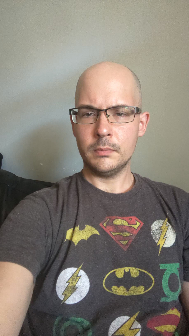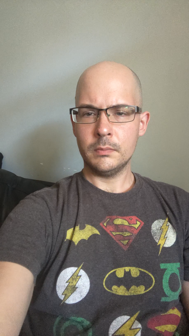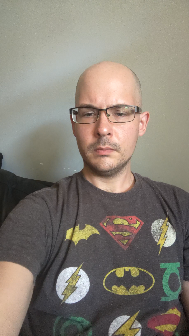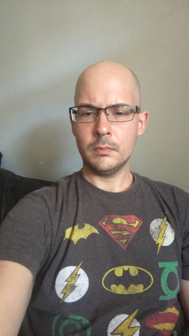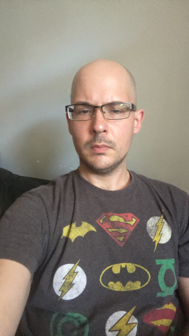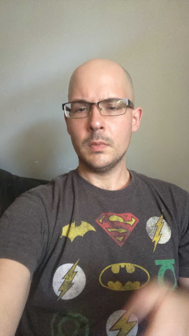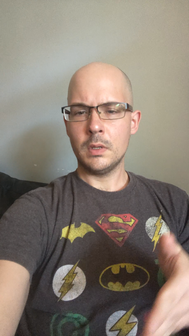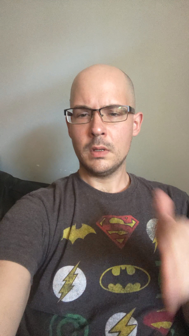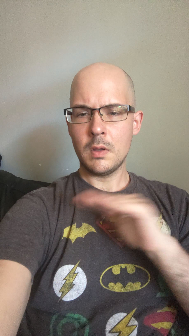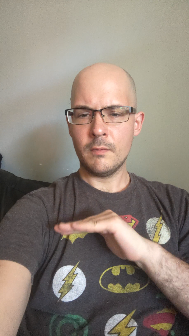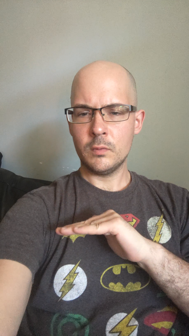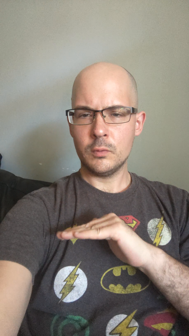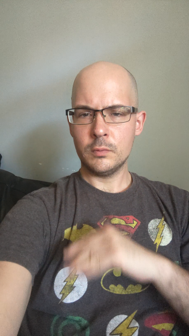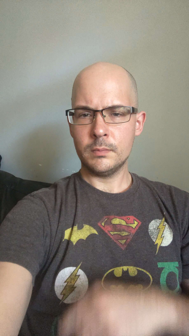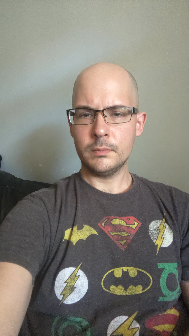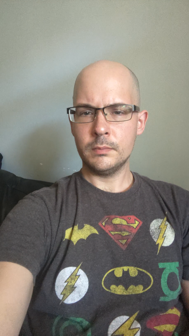cover